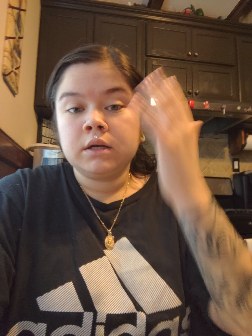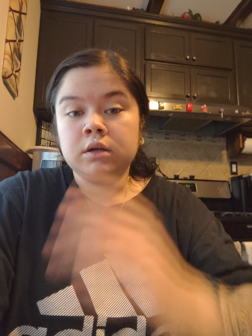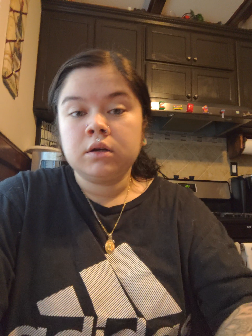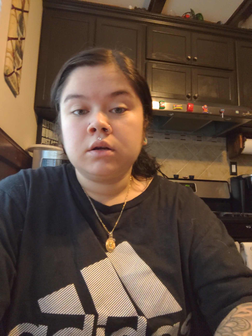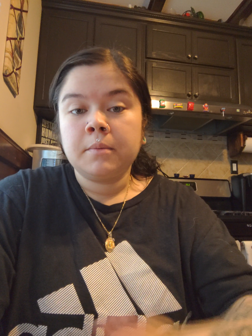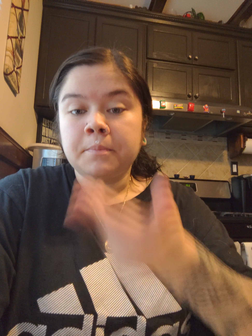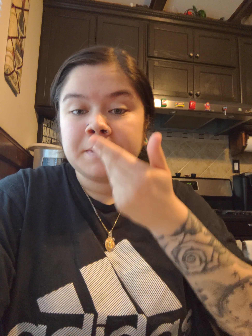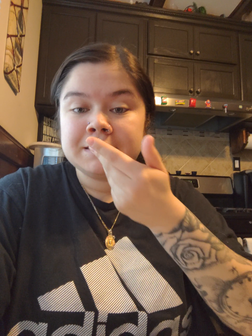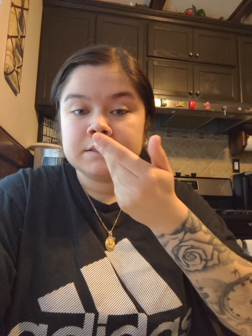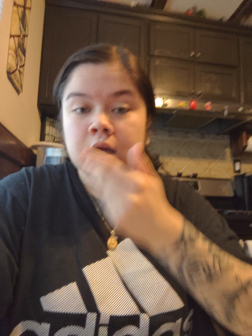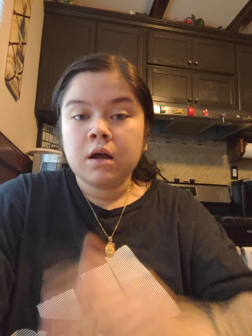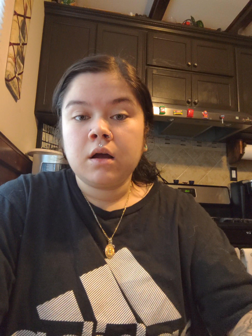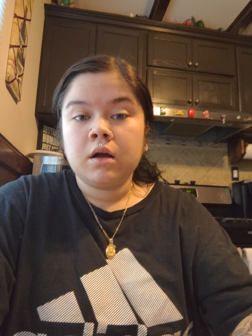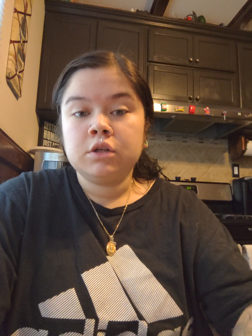pizza